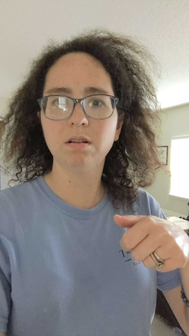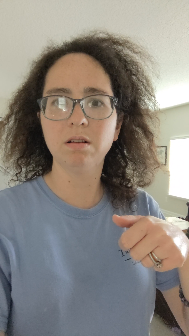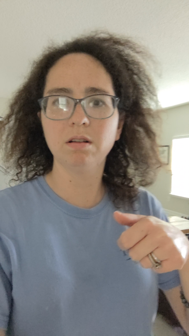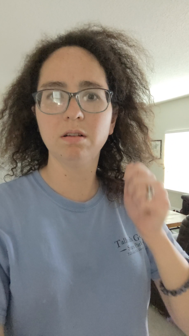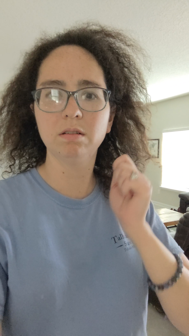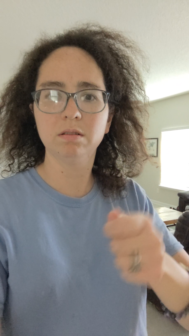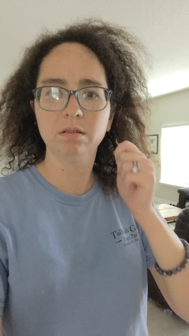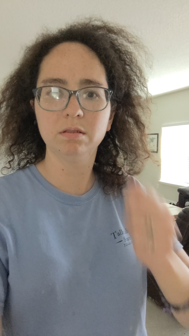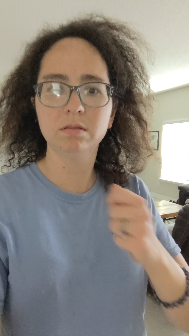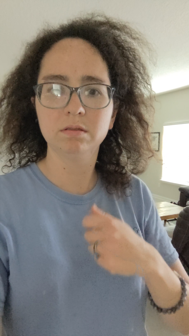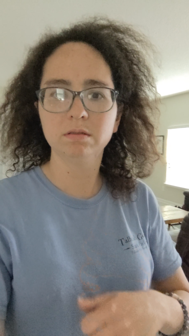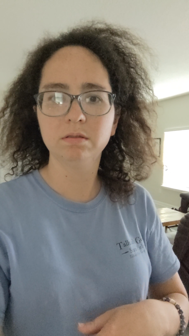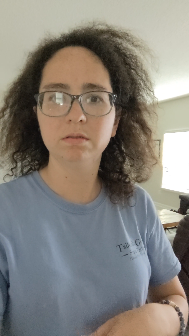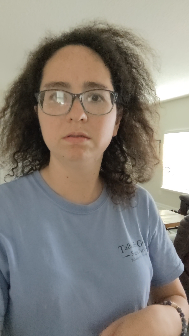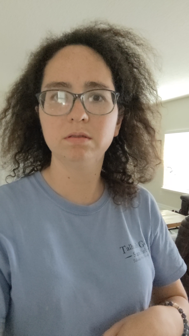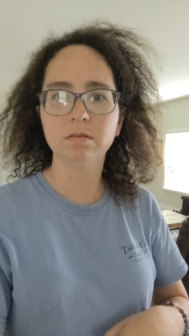hammer